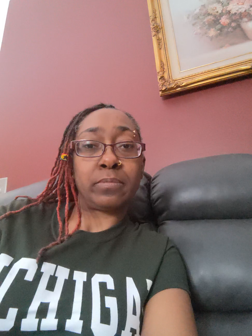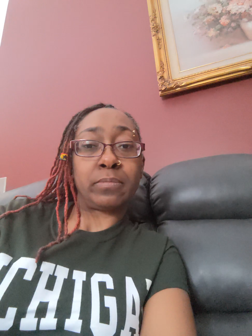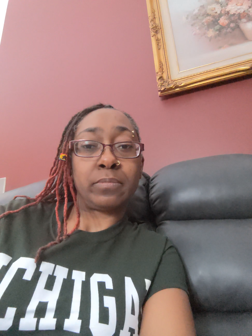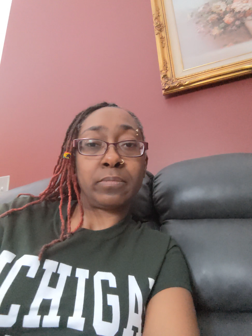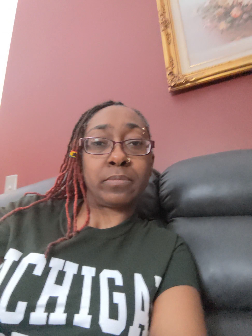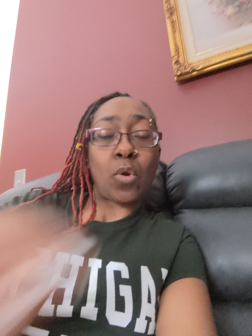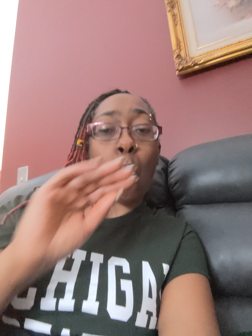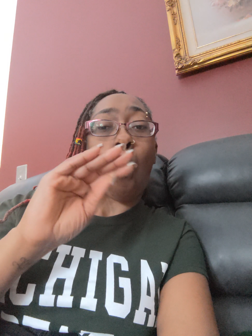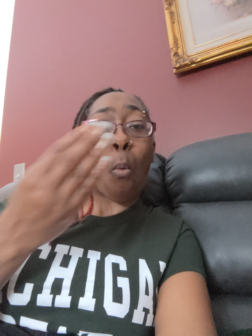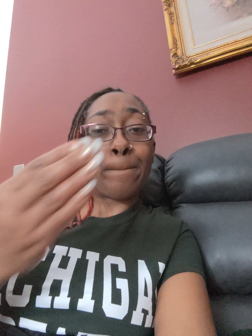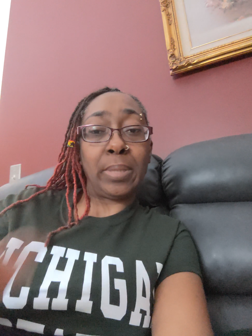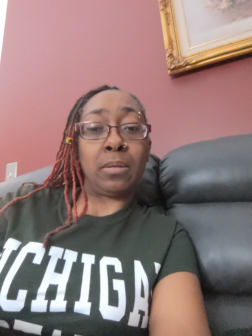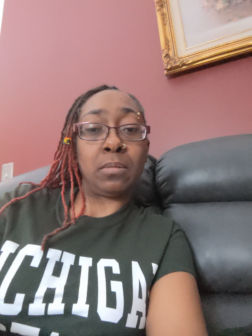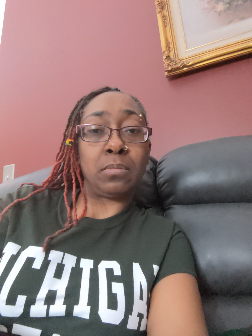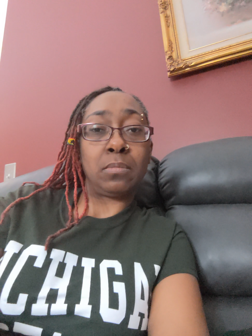open